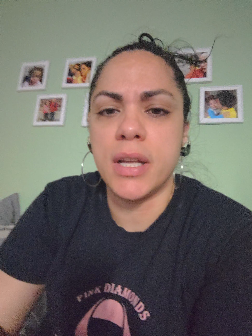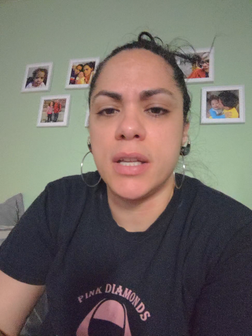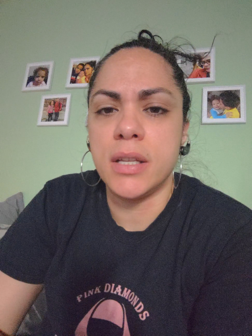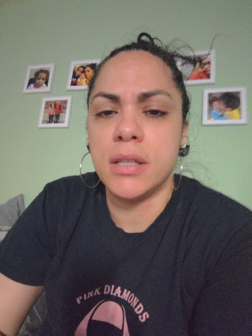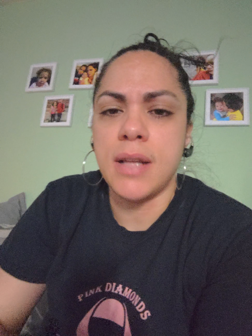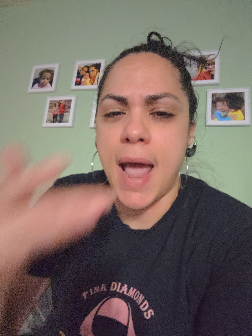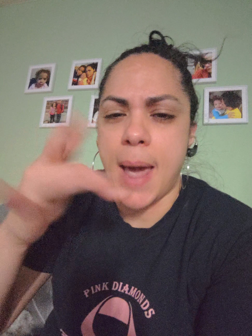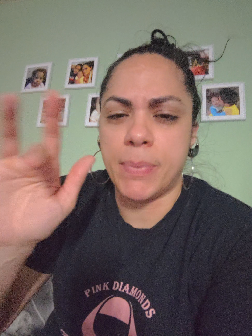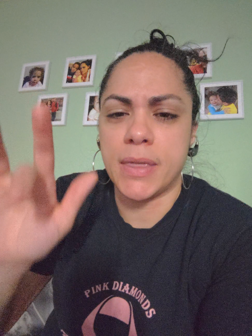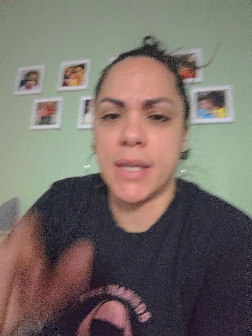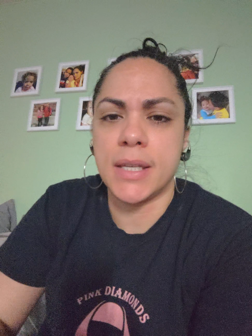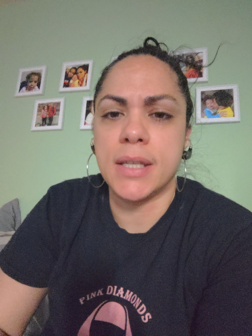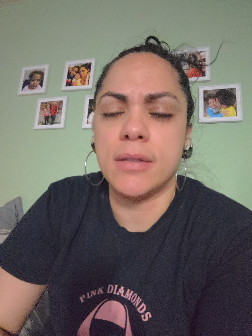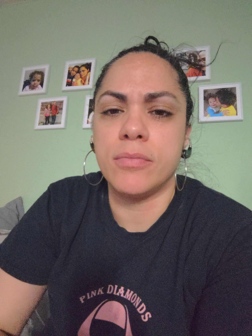empty